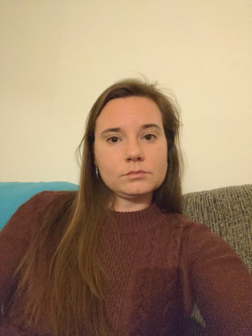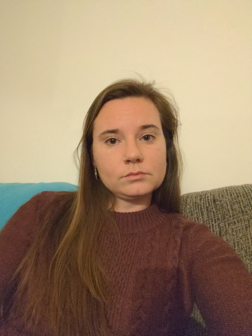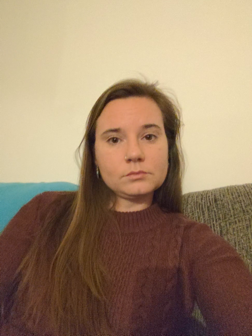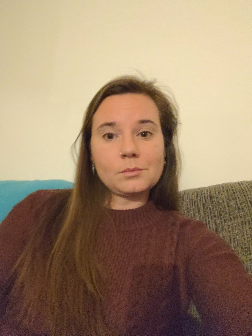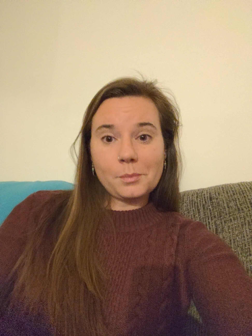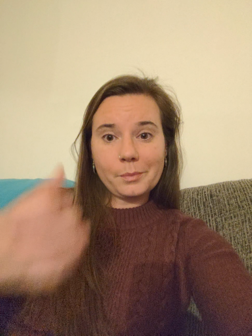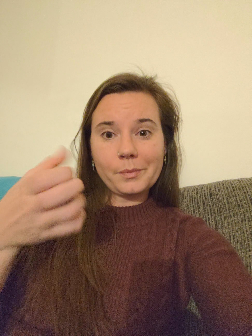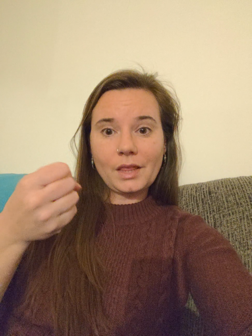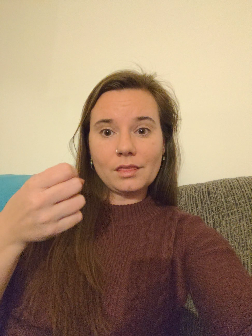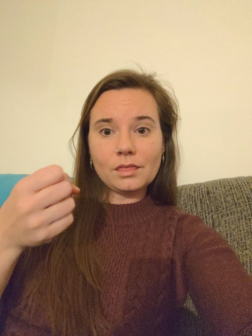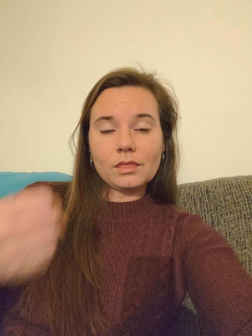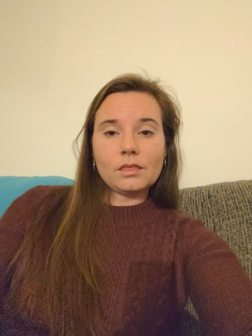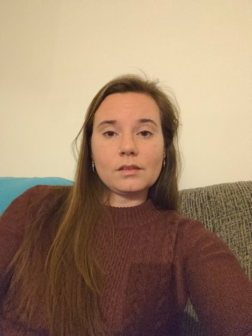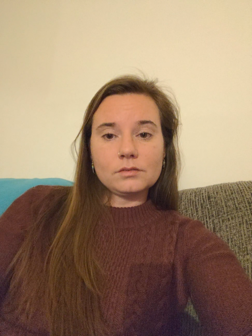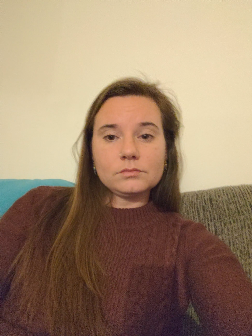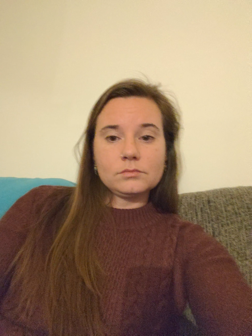milk